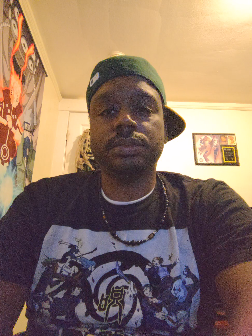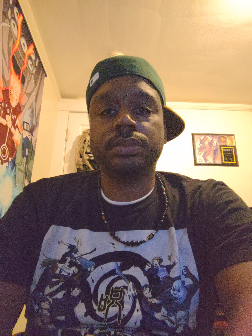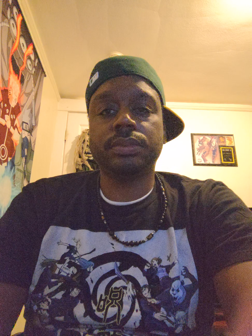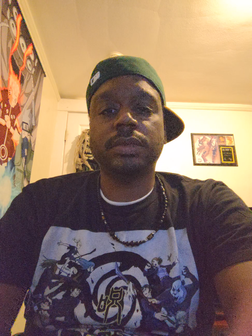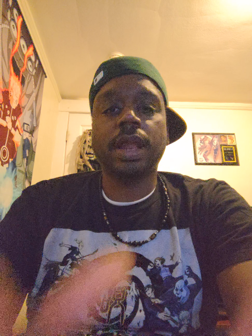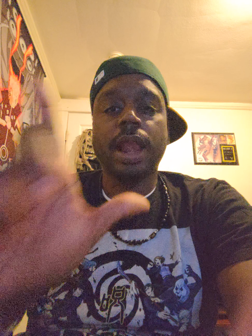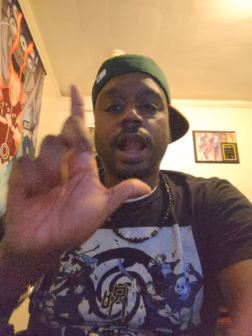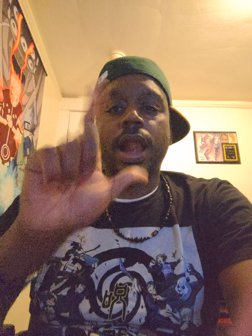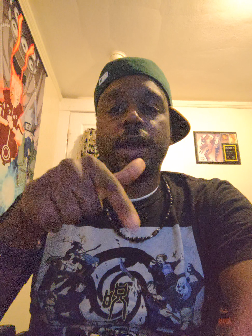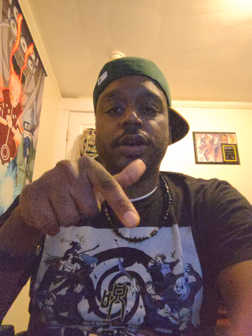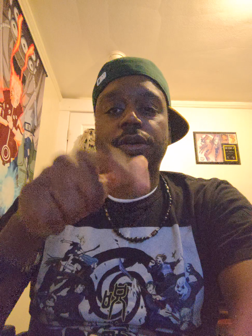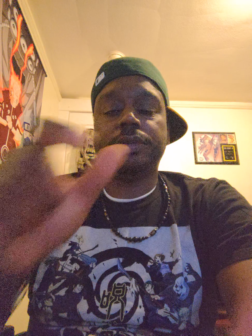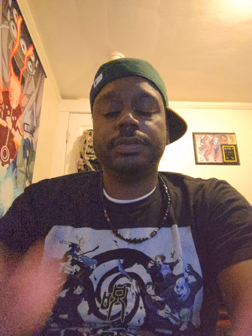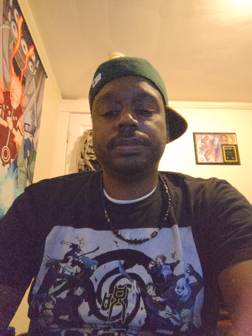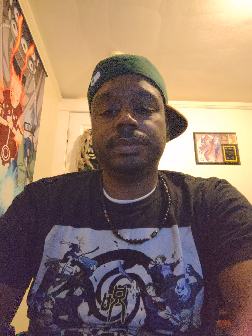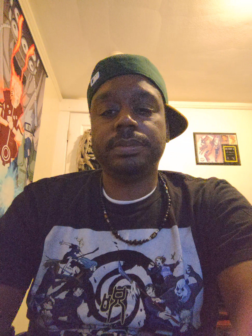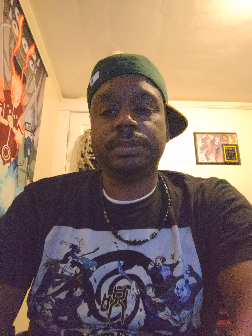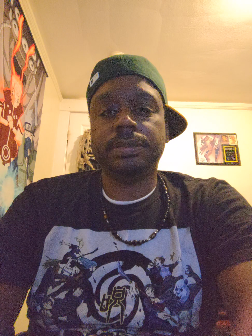later